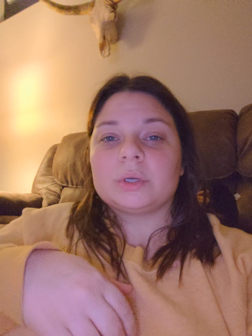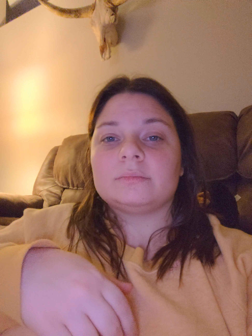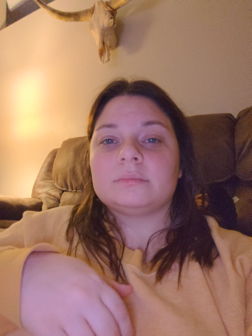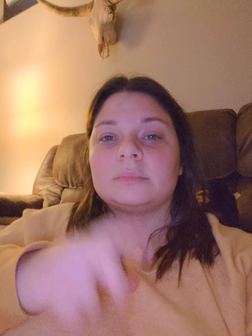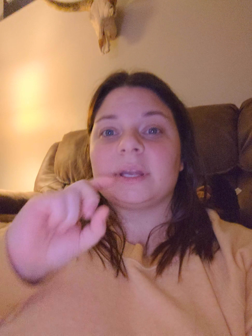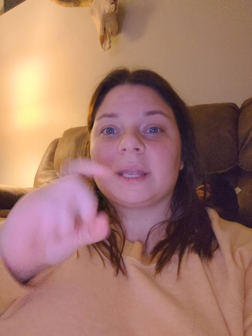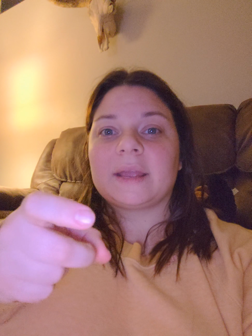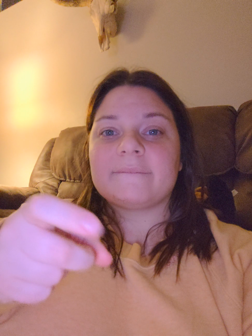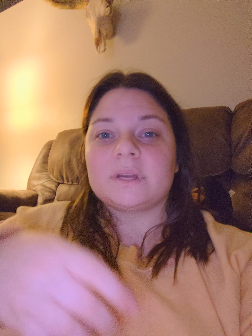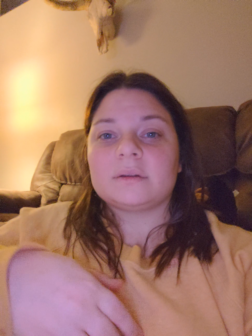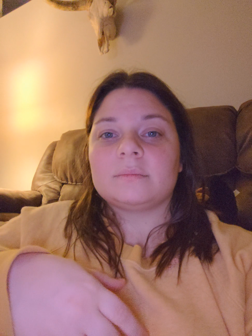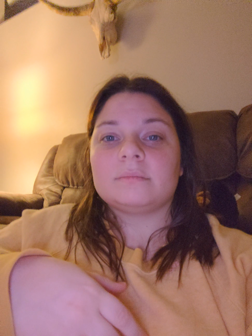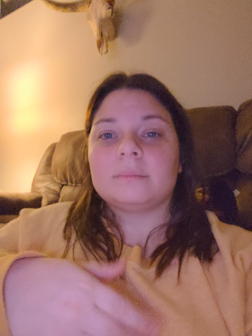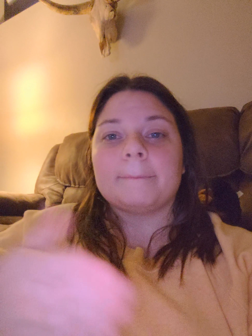gift